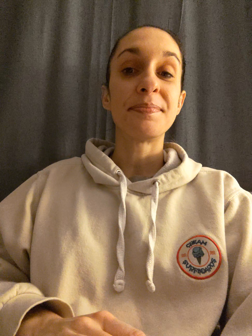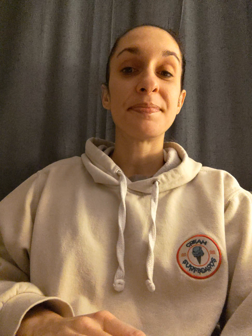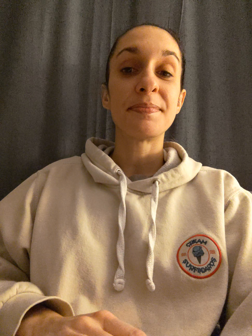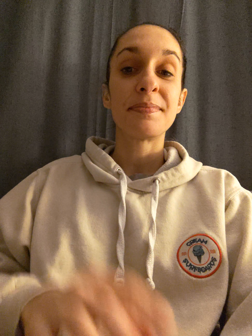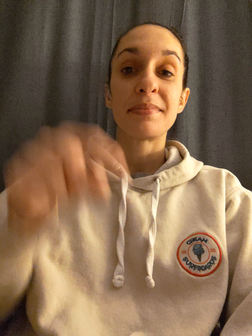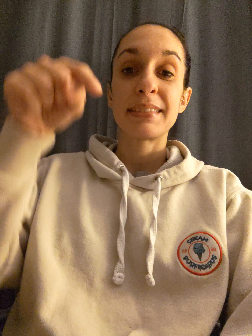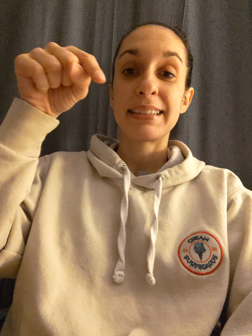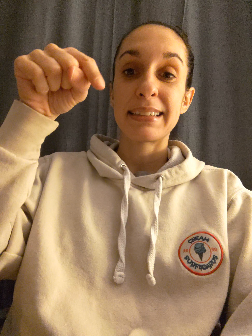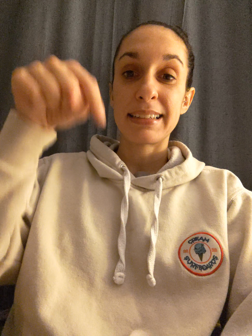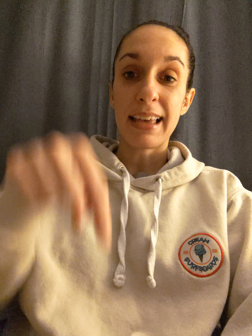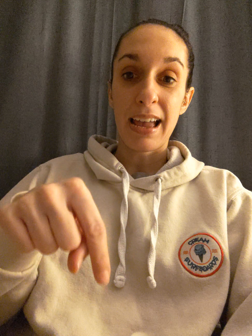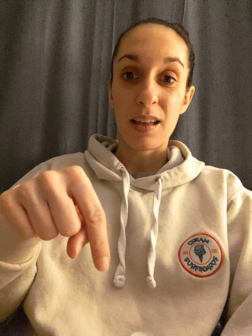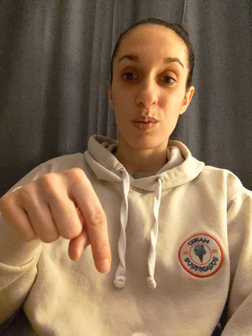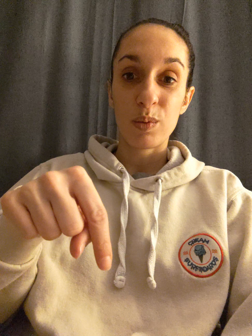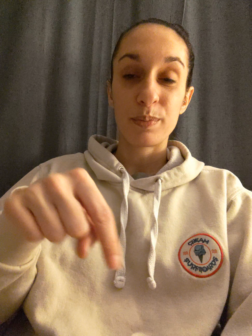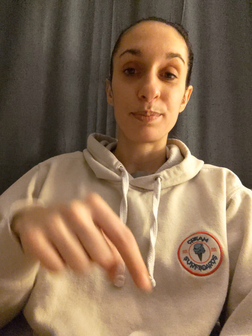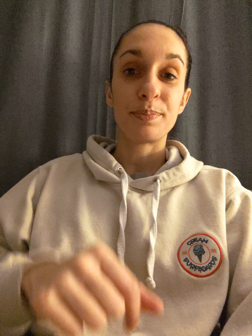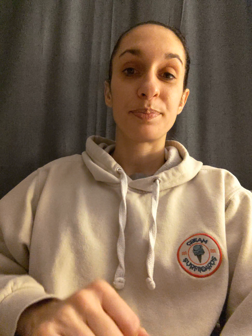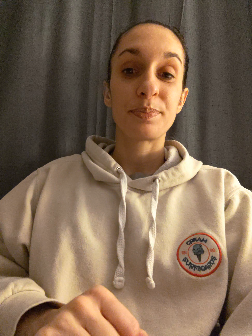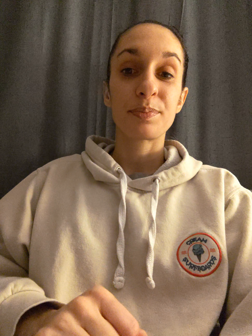down